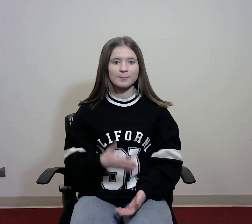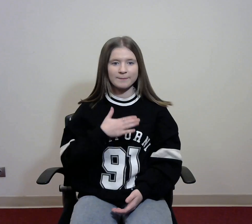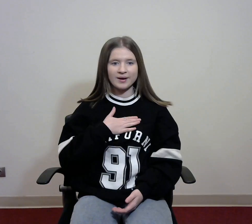mən